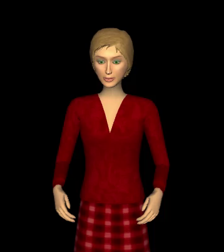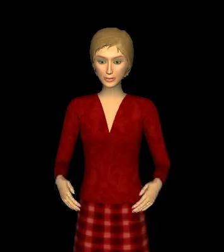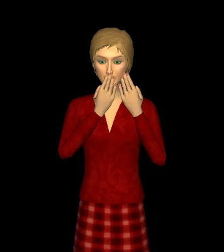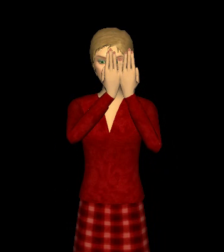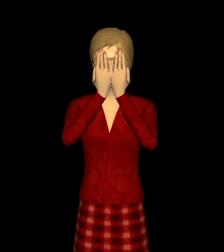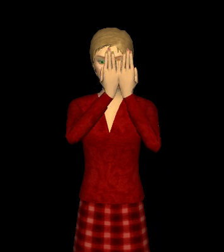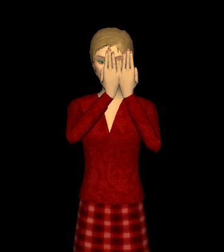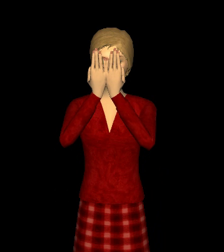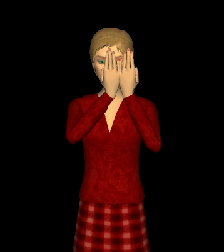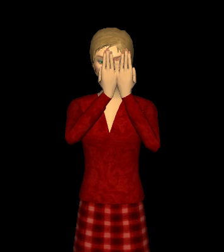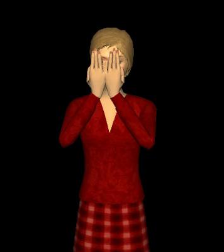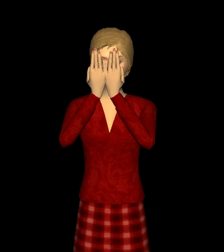يدرس